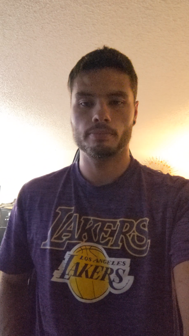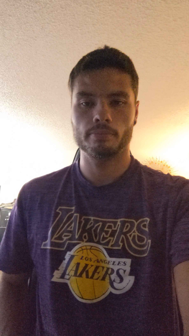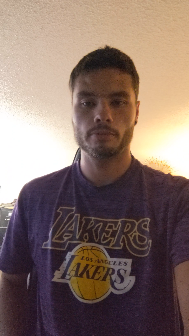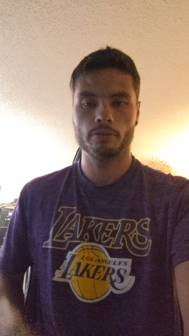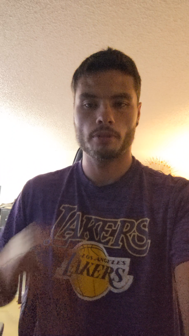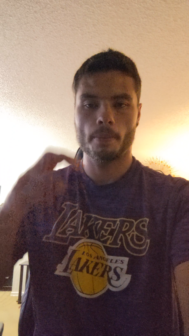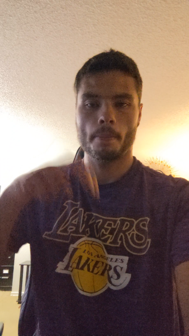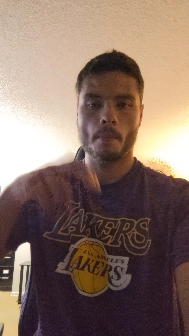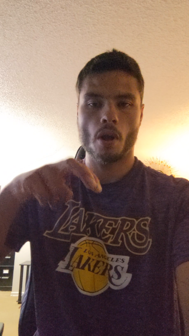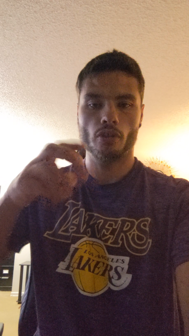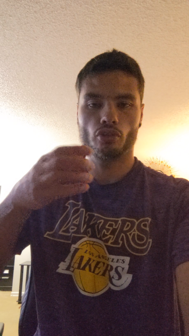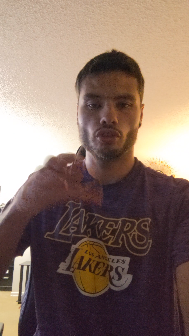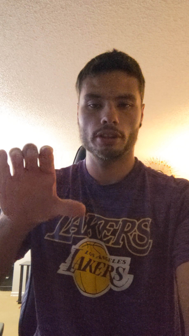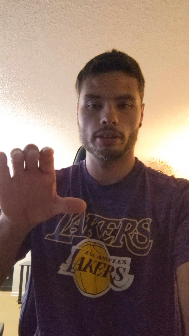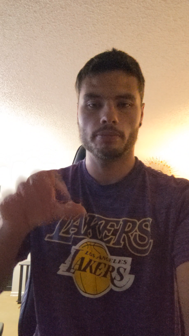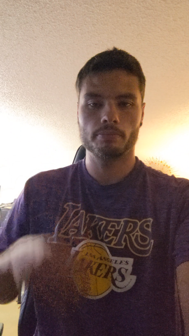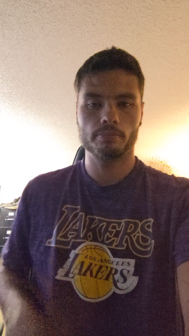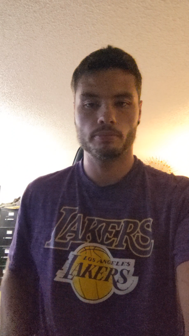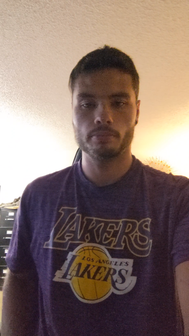potato chip